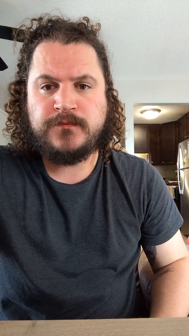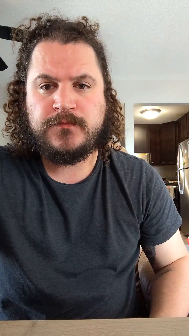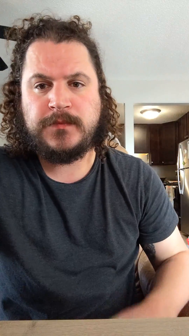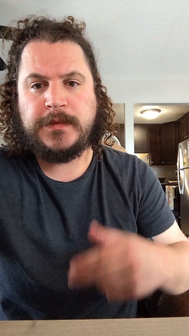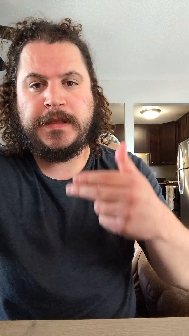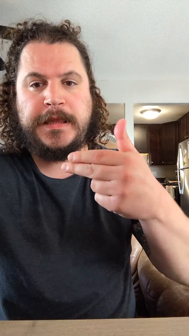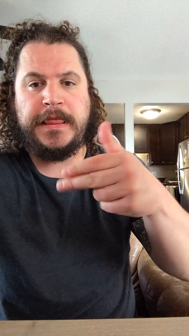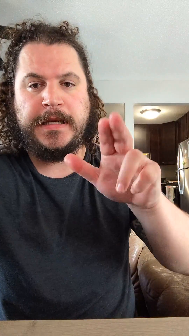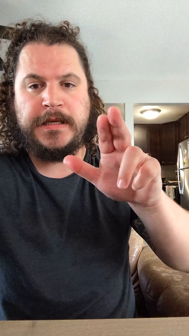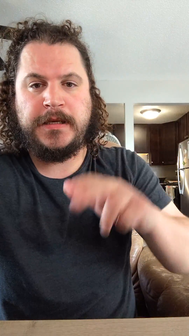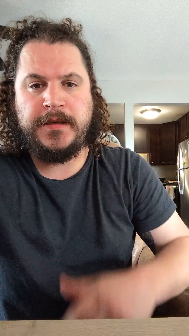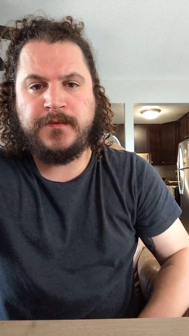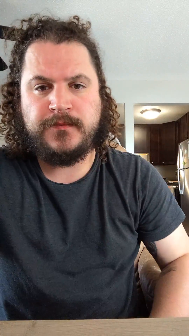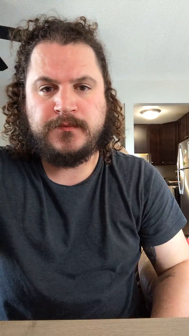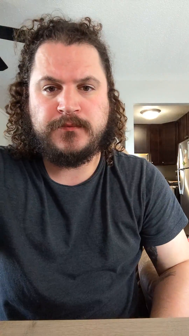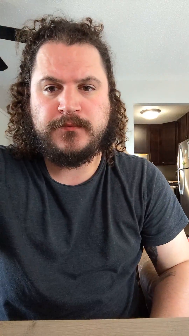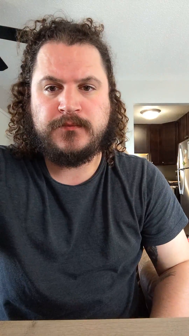lick